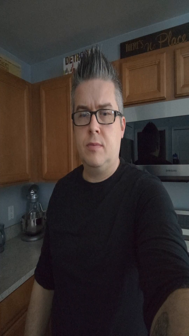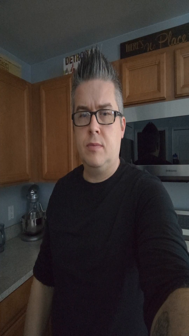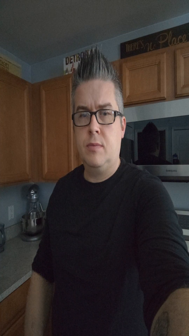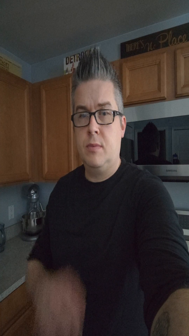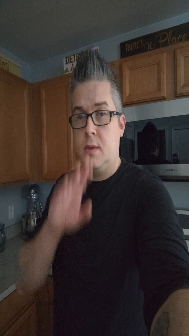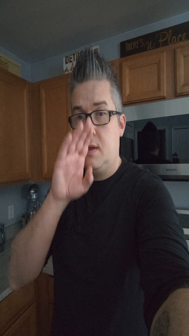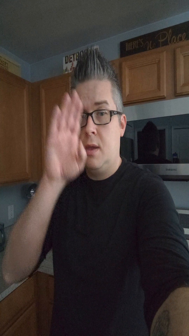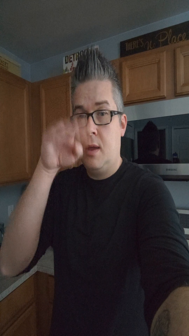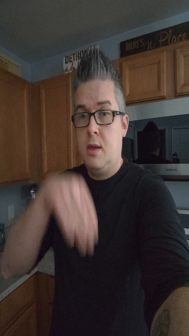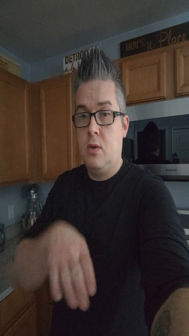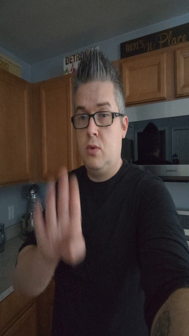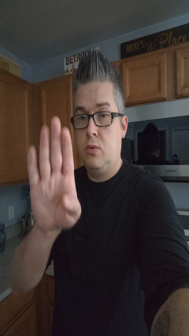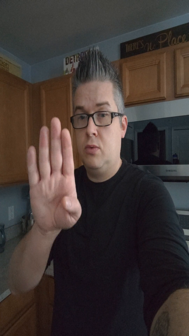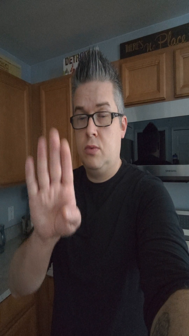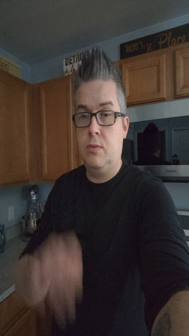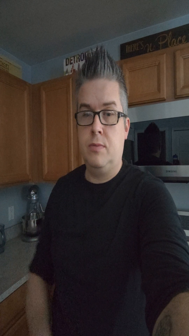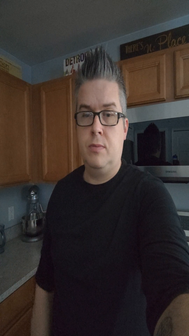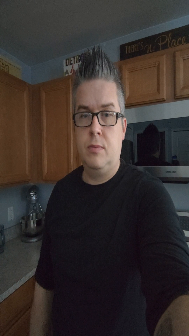elephant